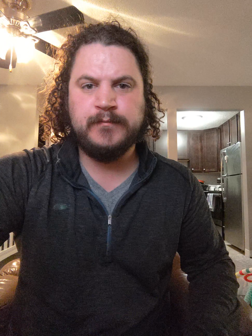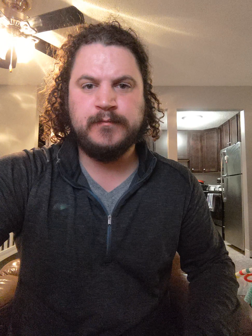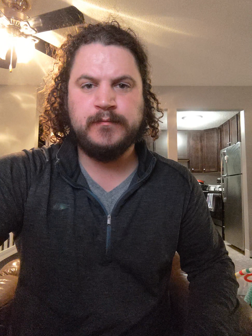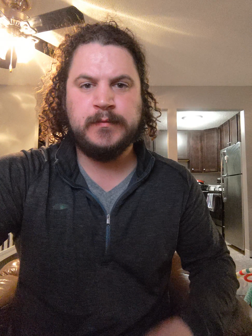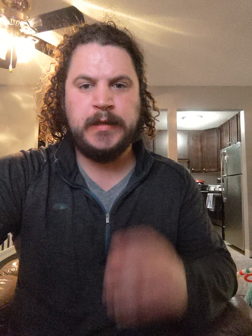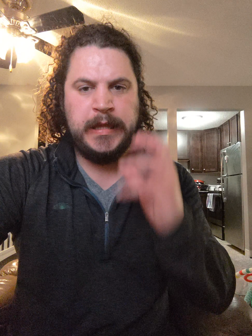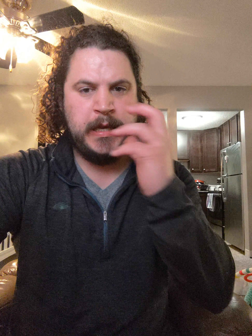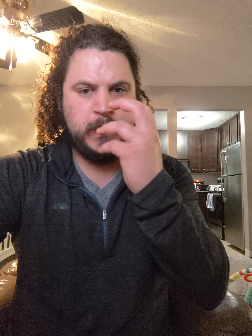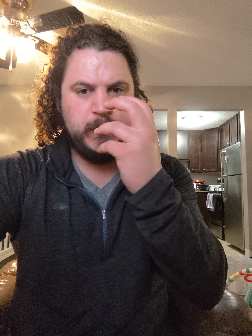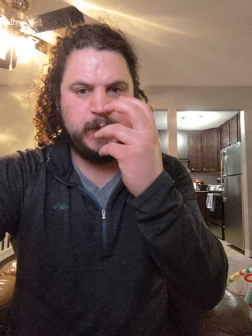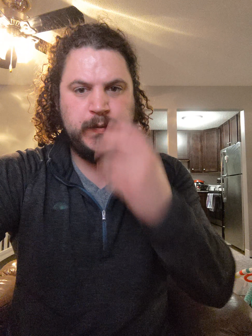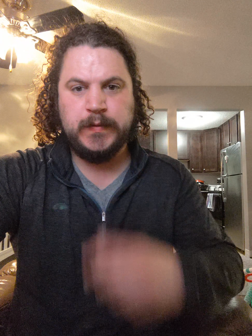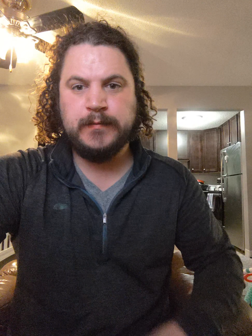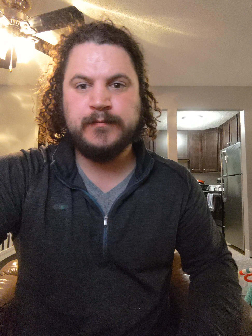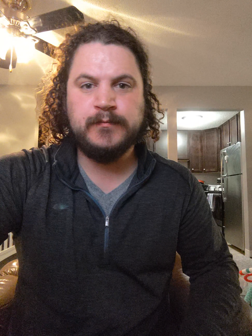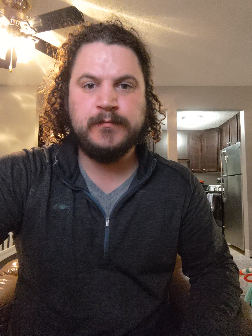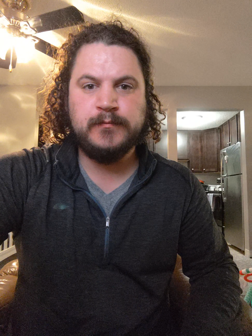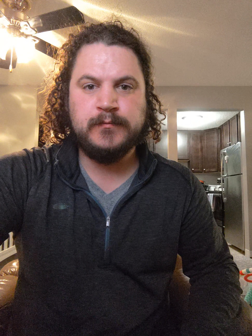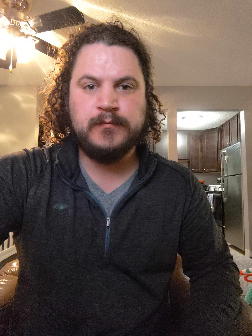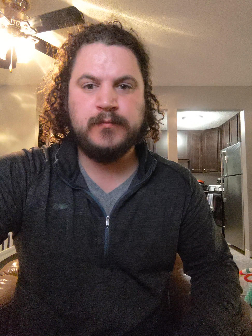clown